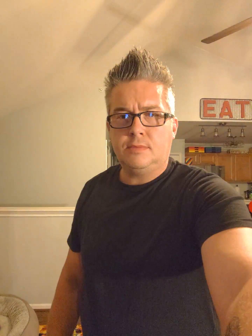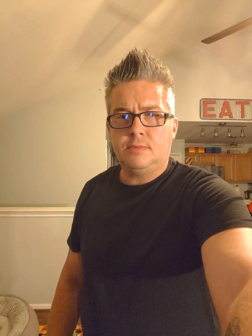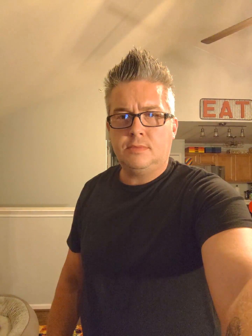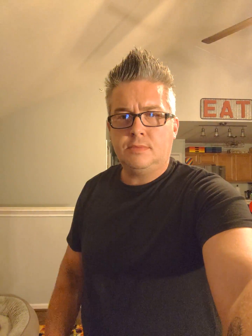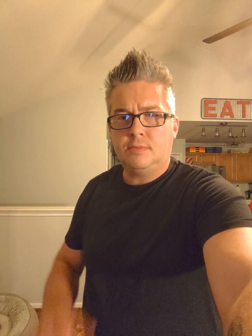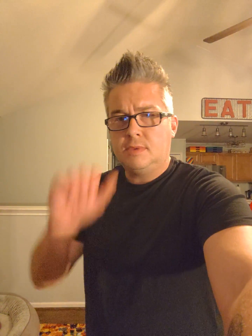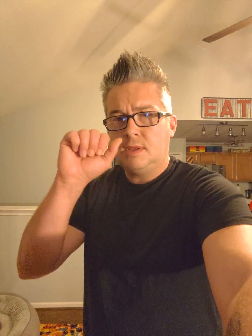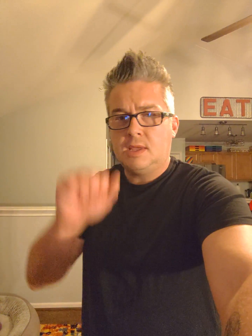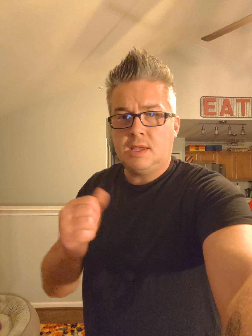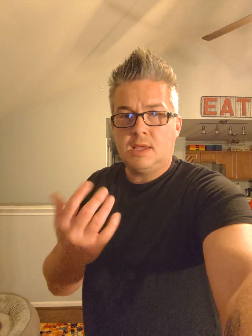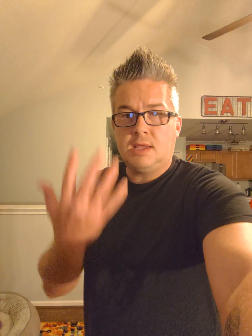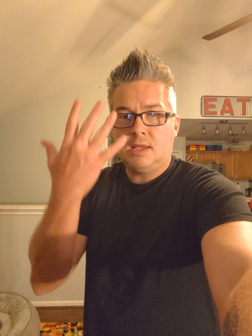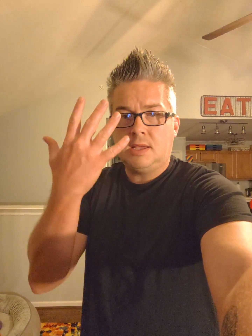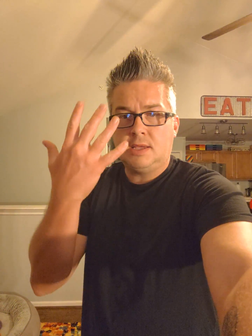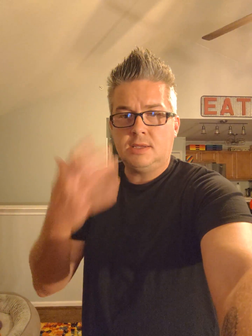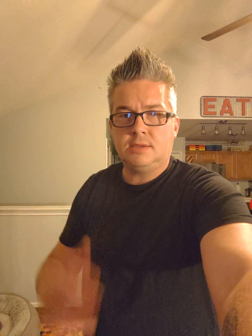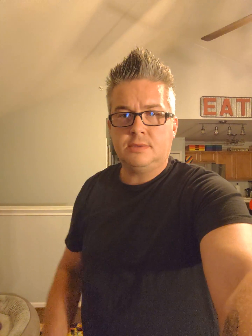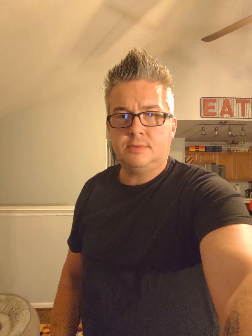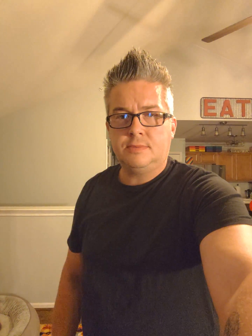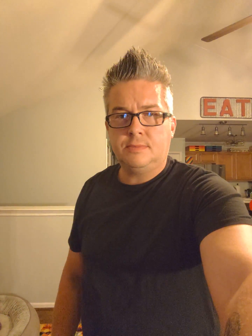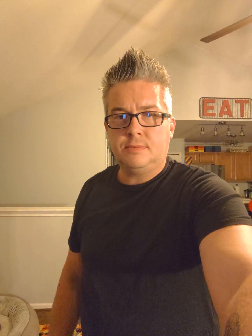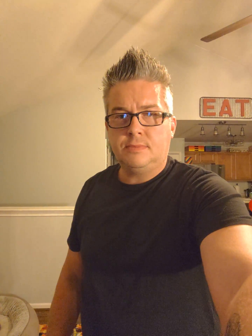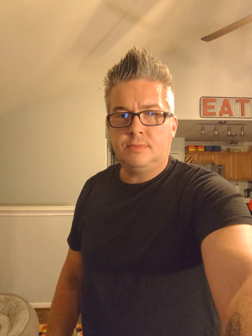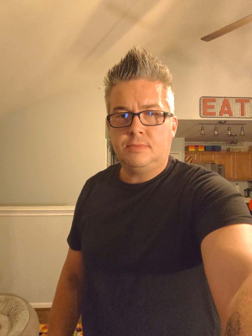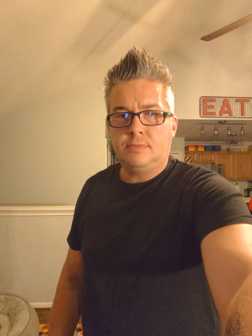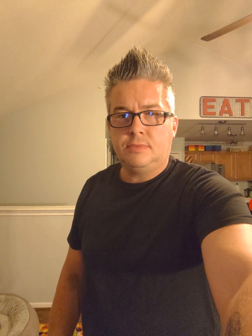gloves